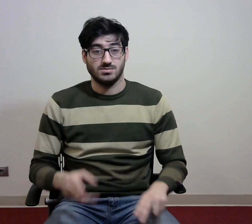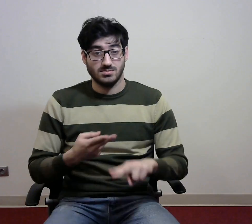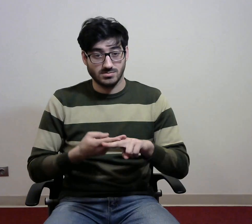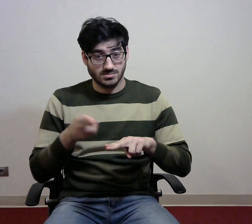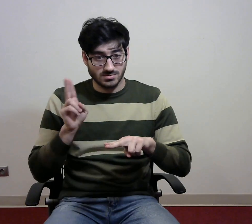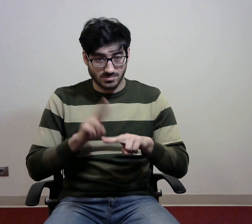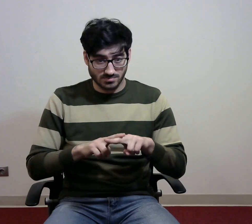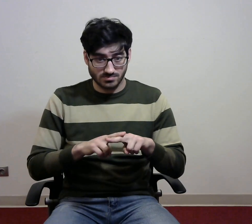bu